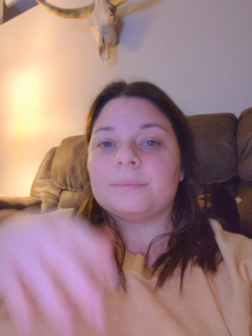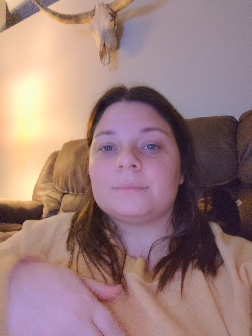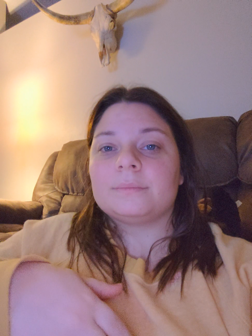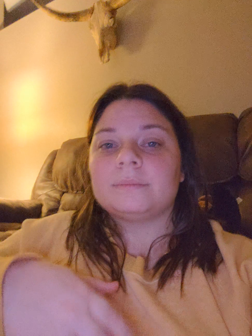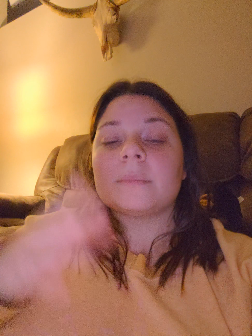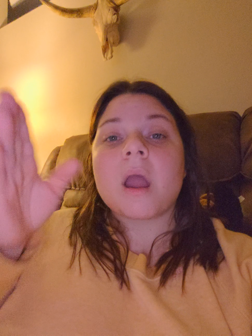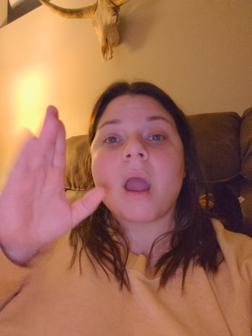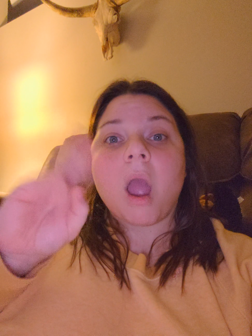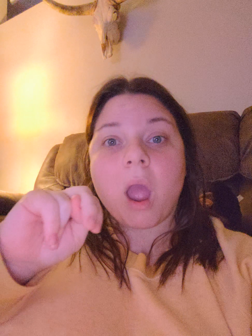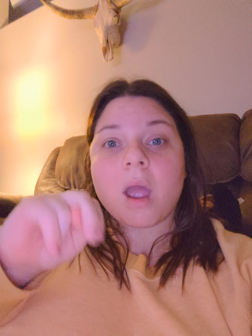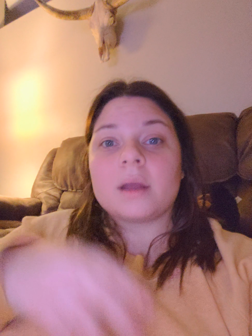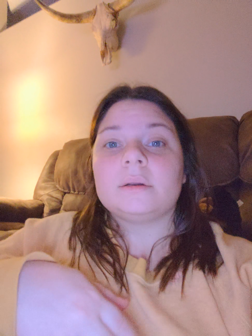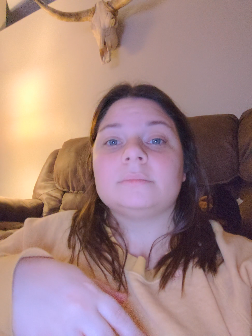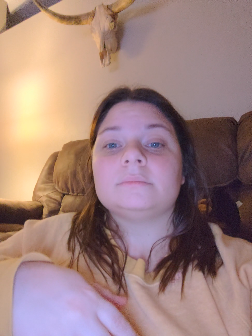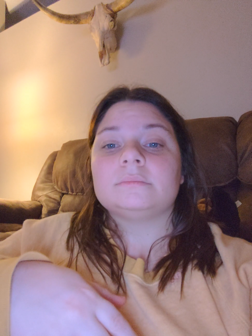on